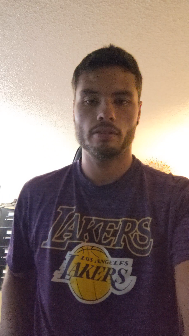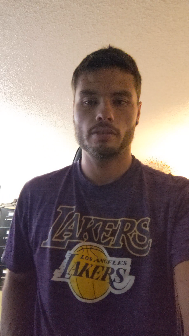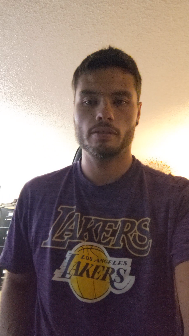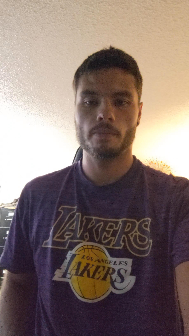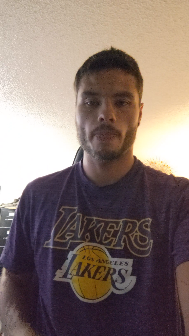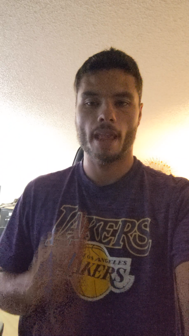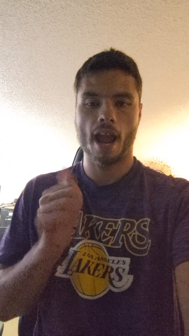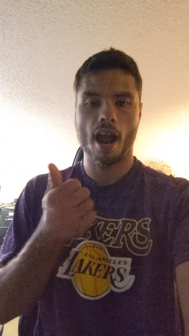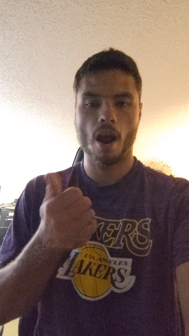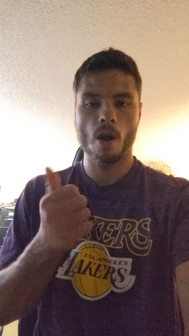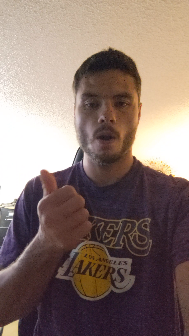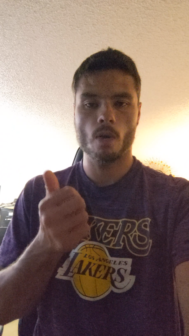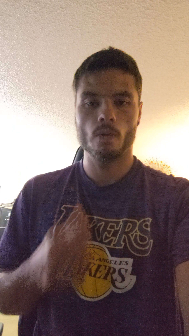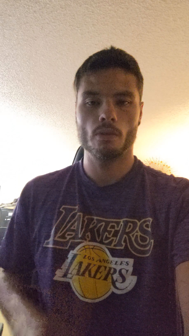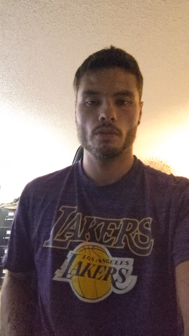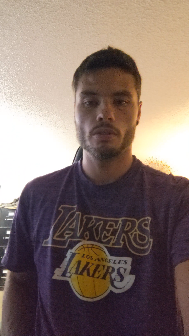how